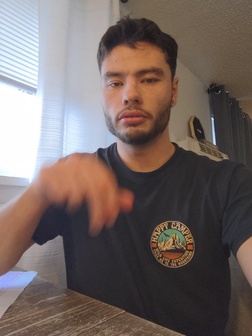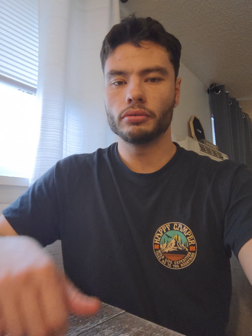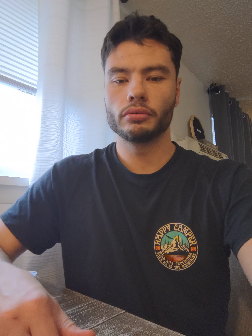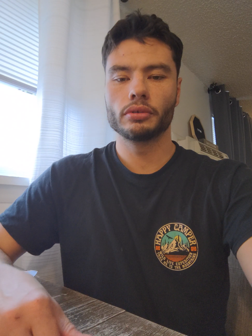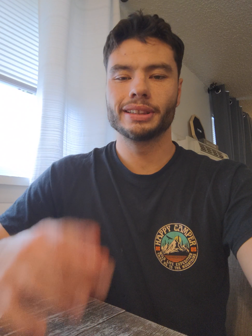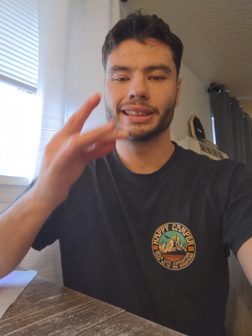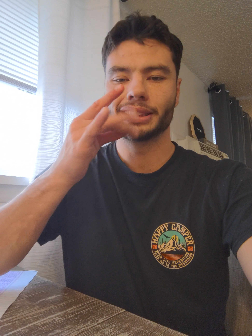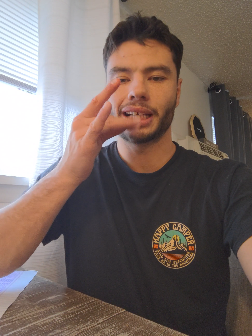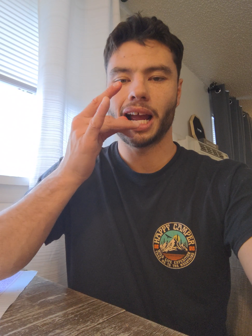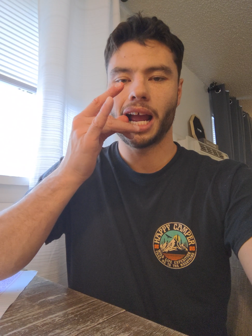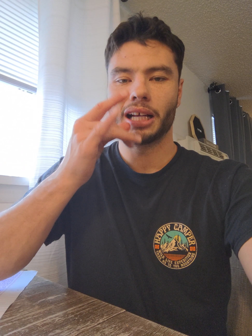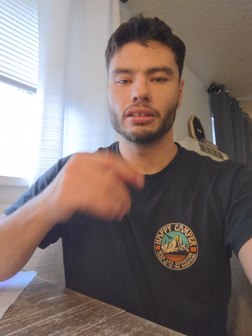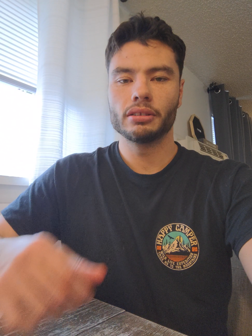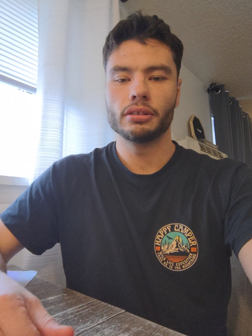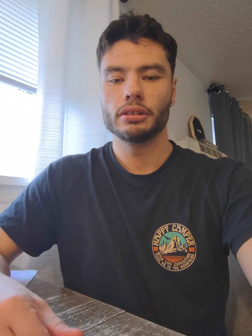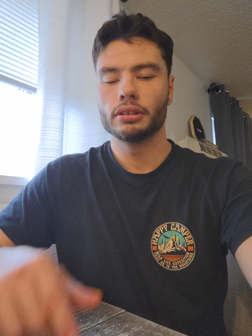snack